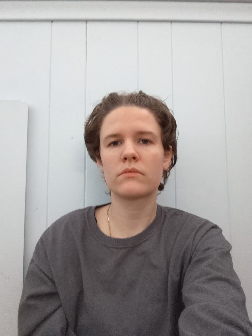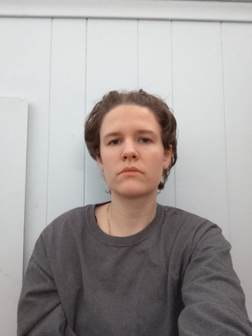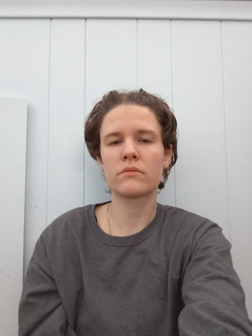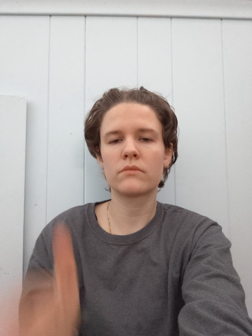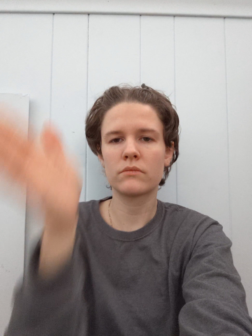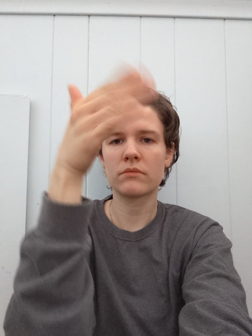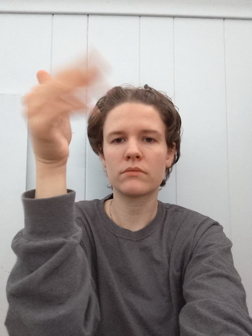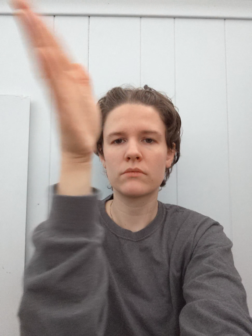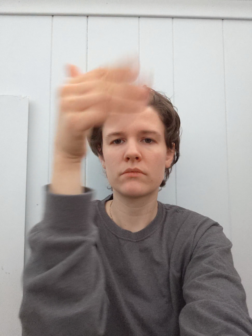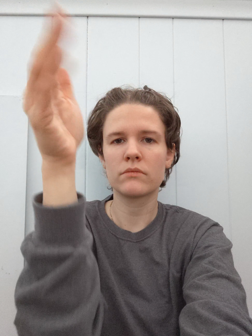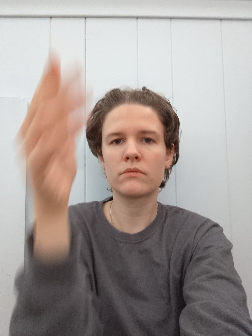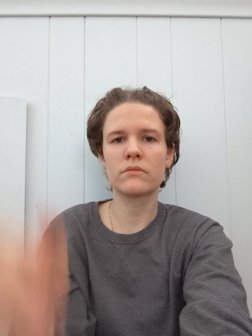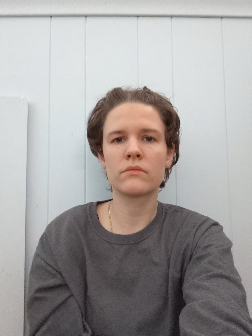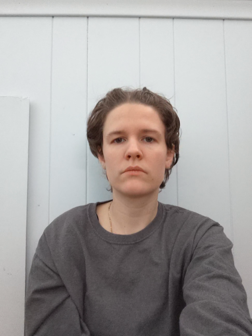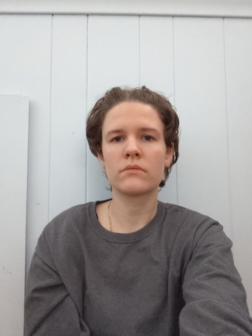flag